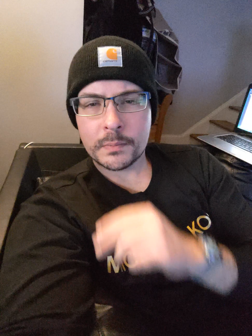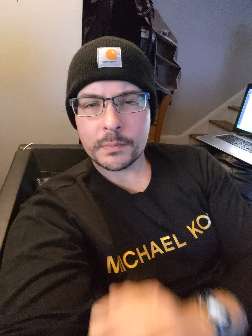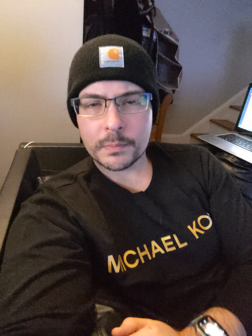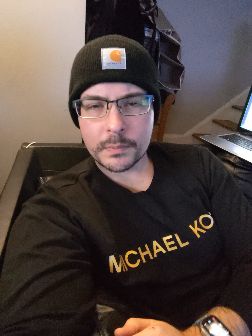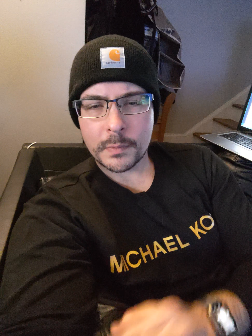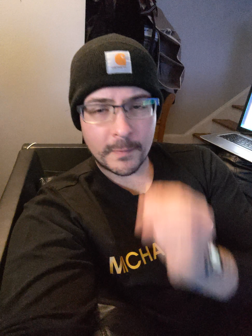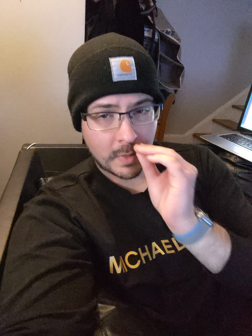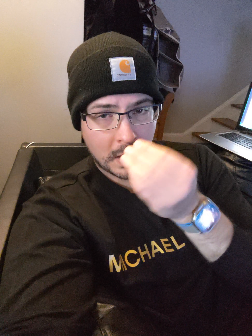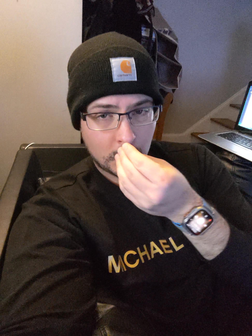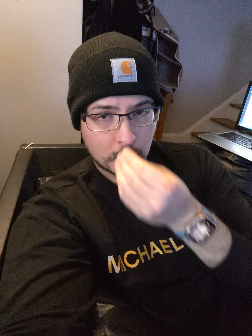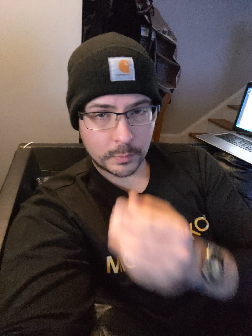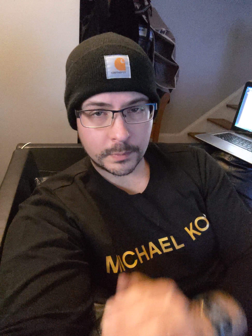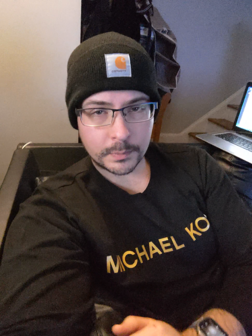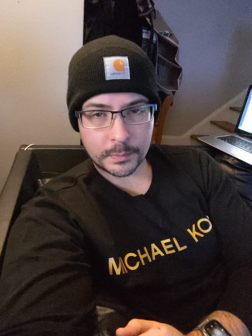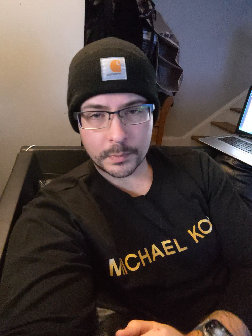flower